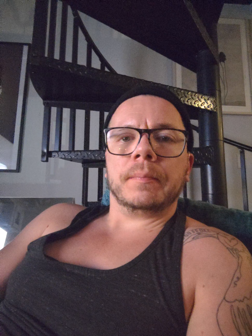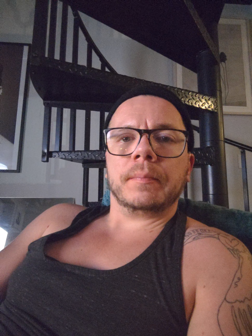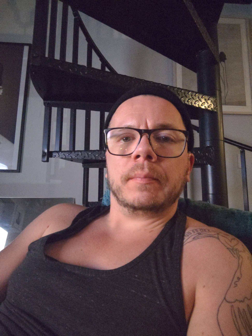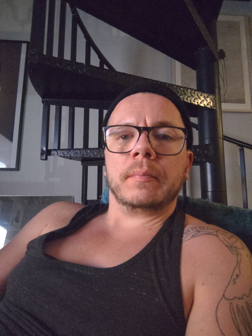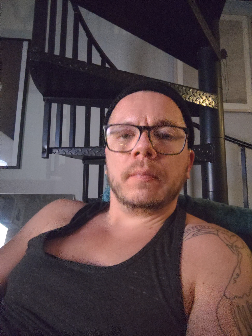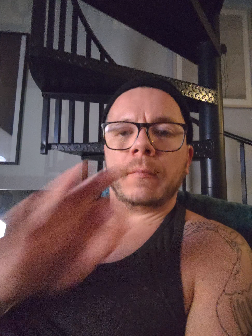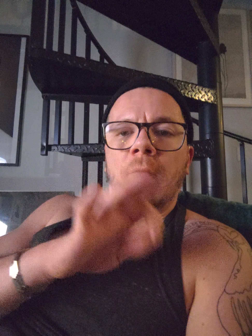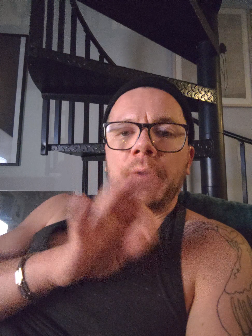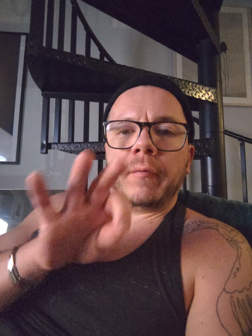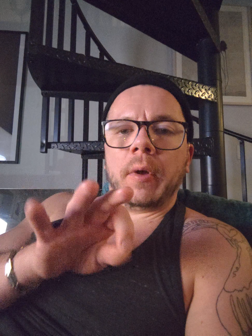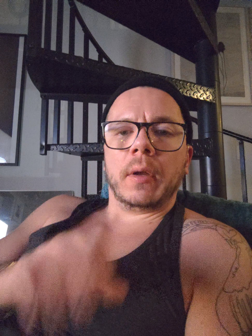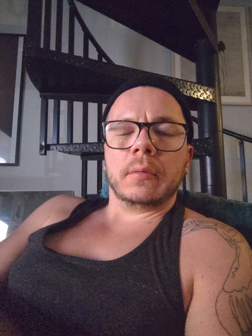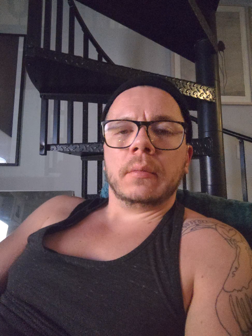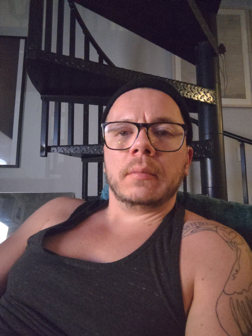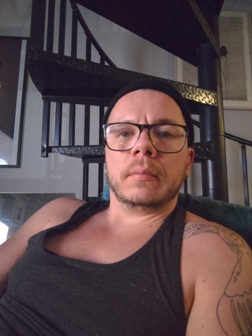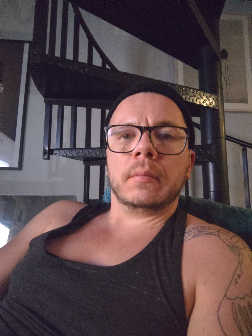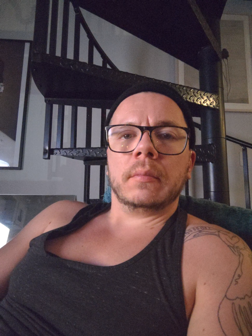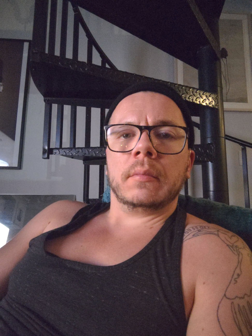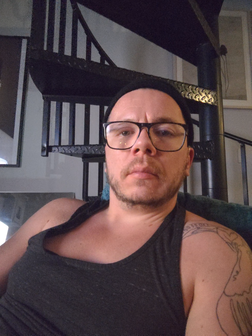french fries